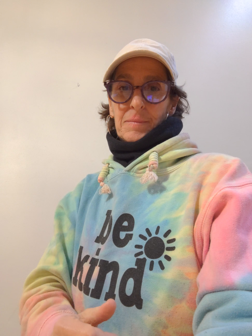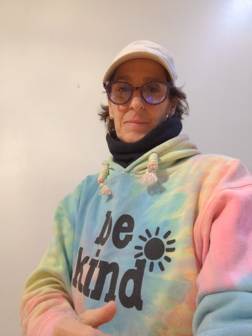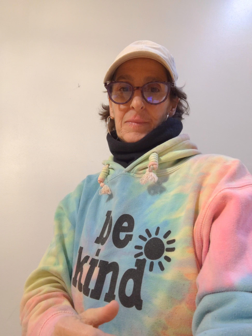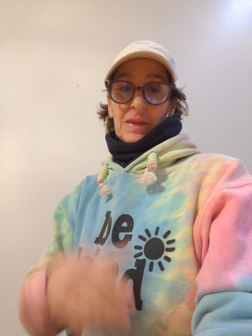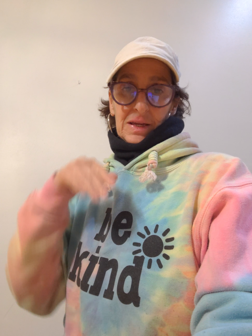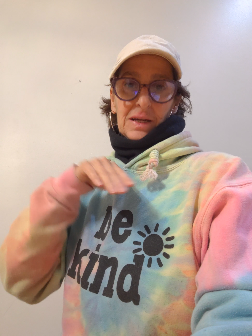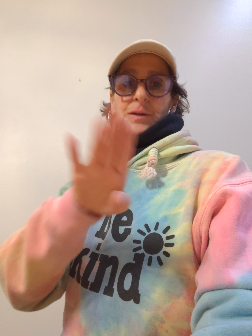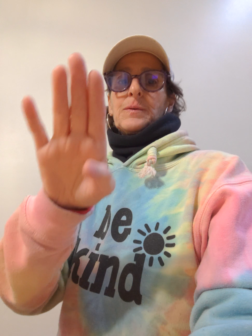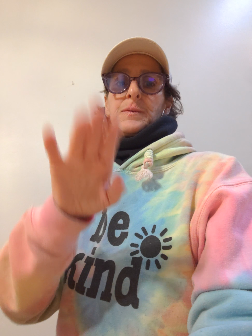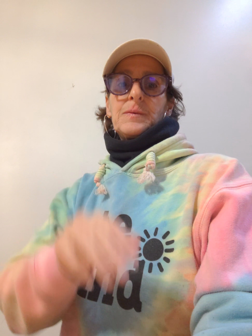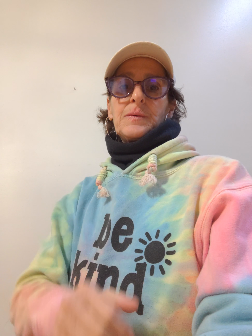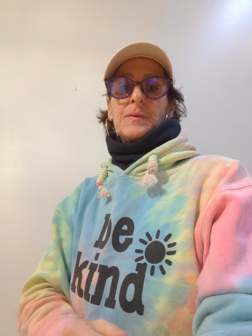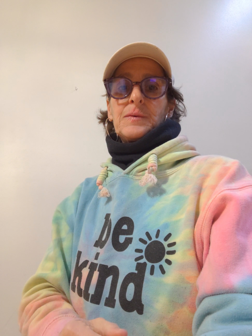into